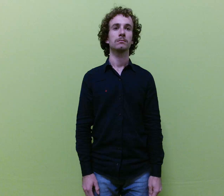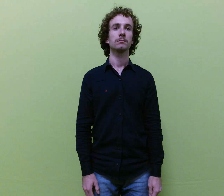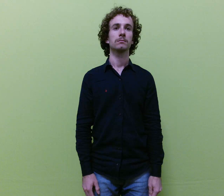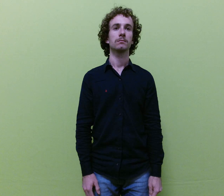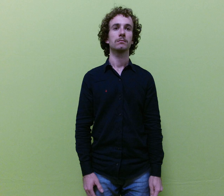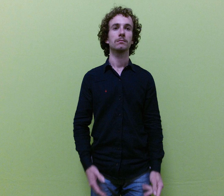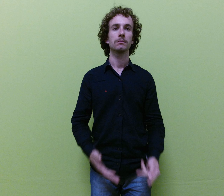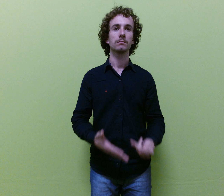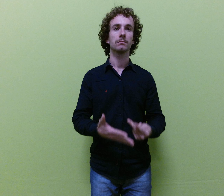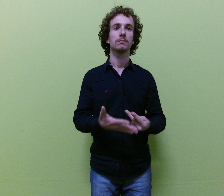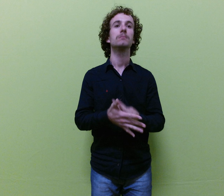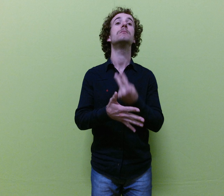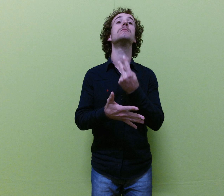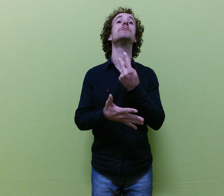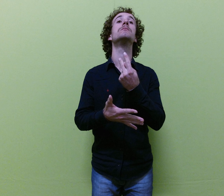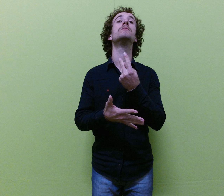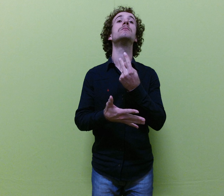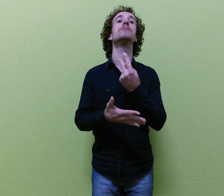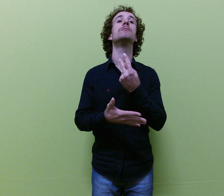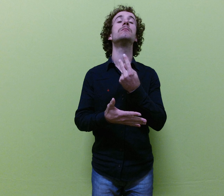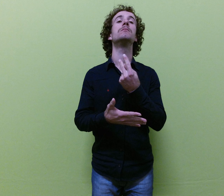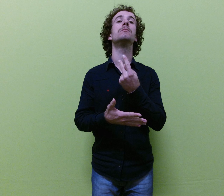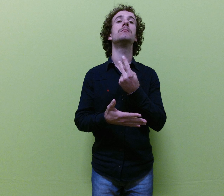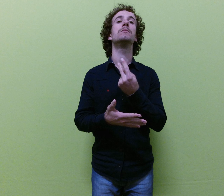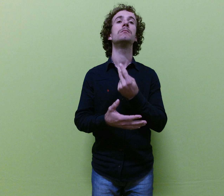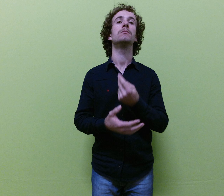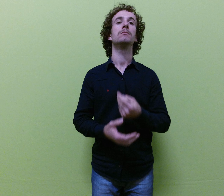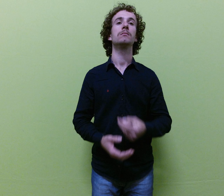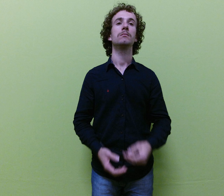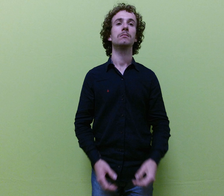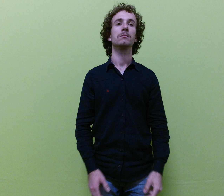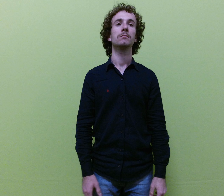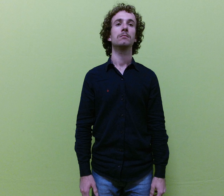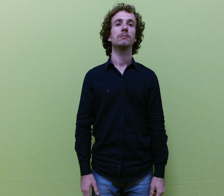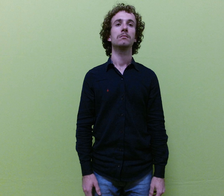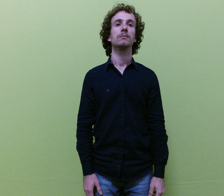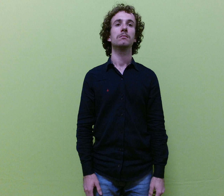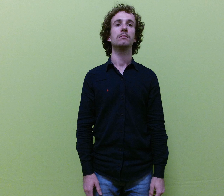acontecer